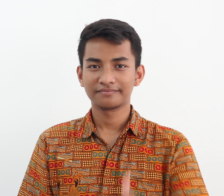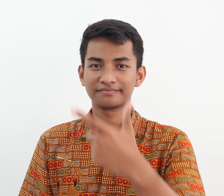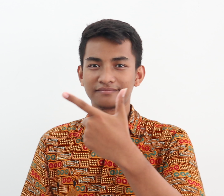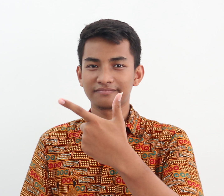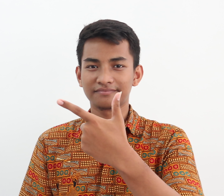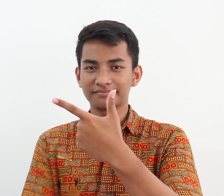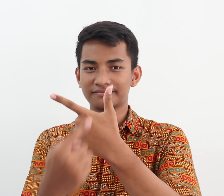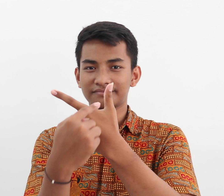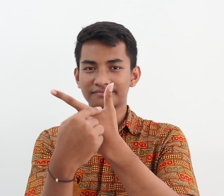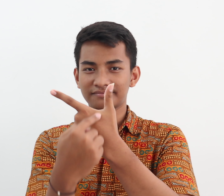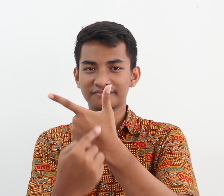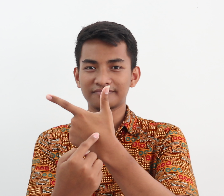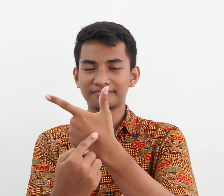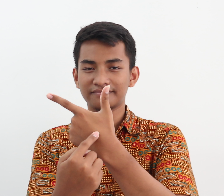Y